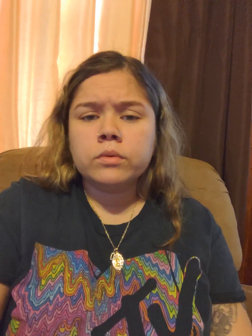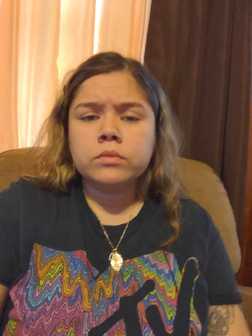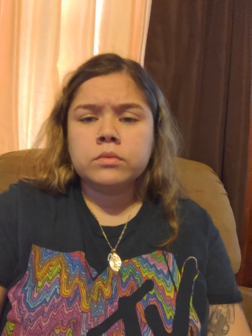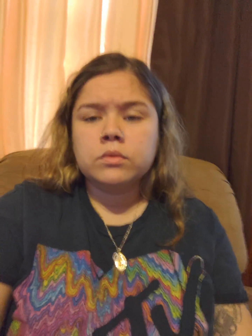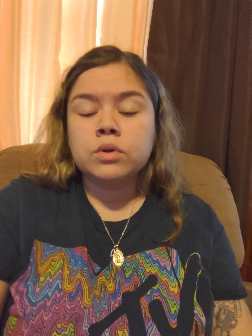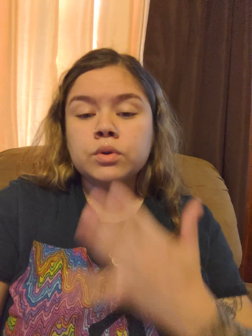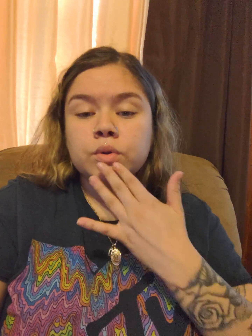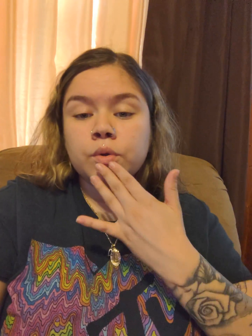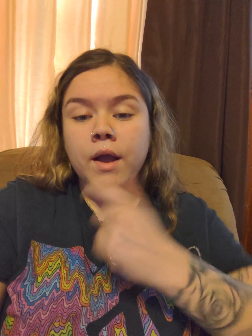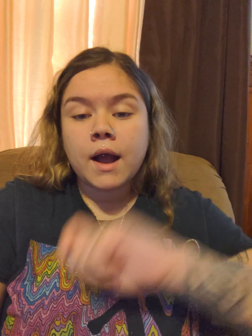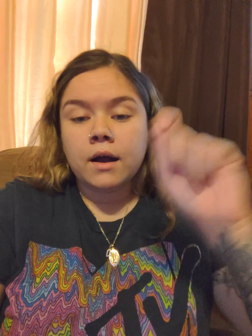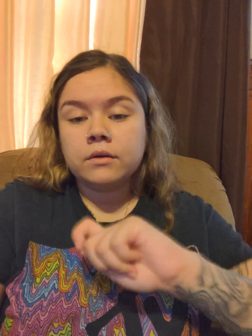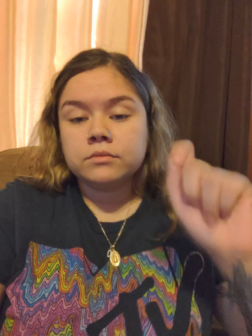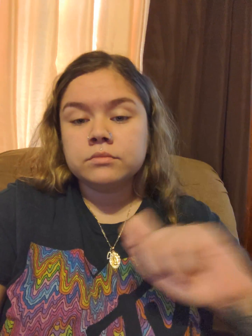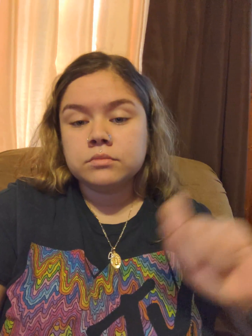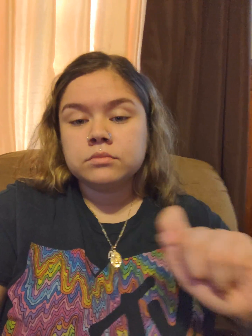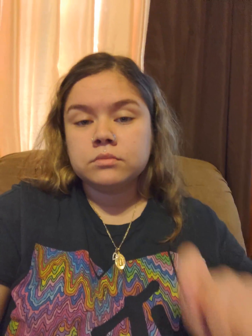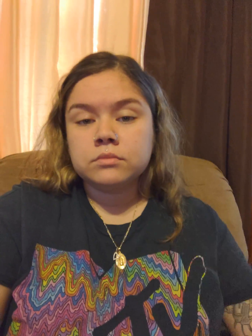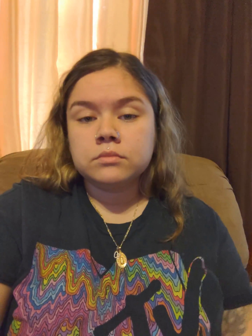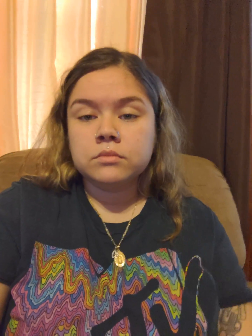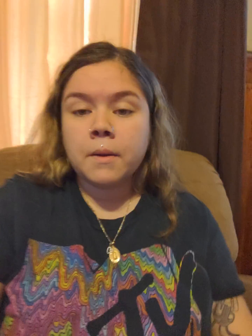crayon